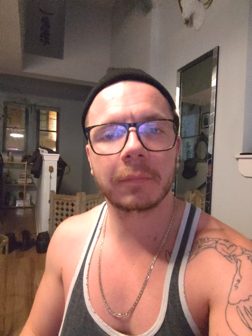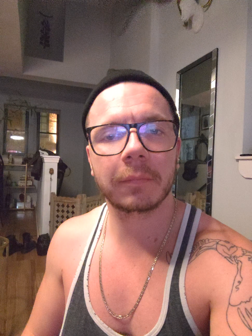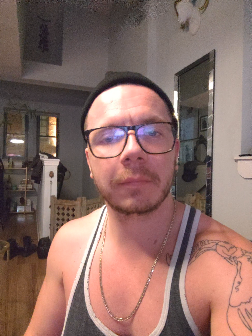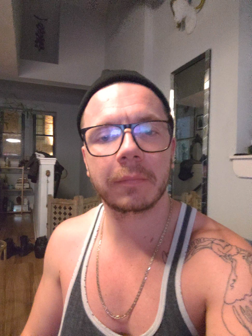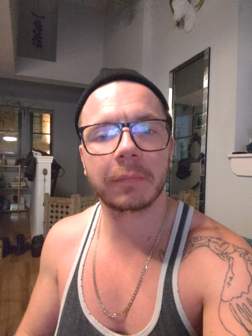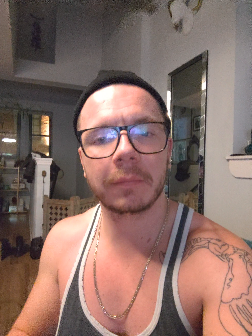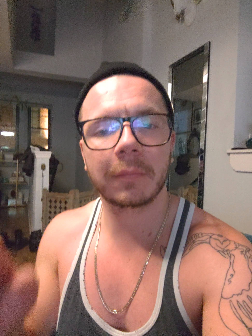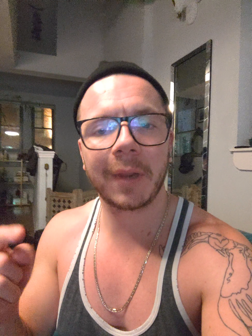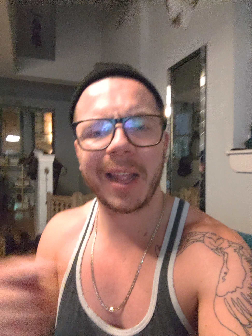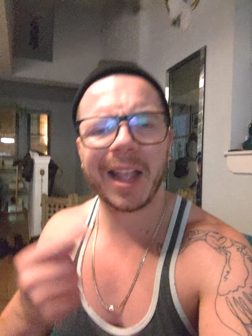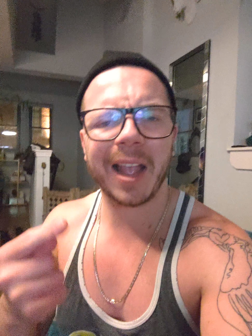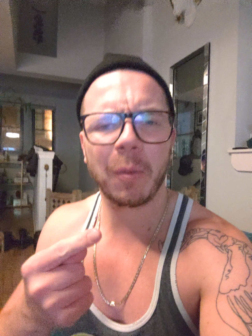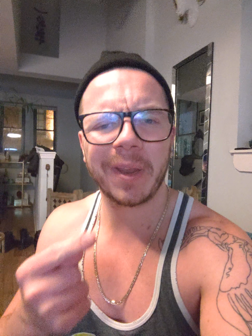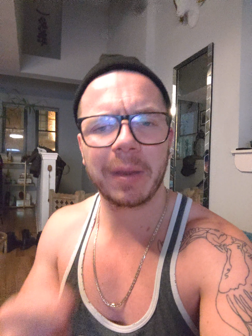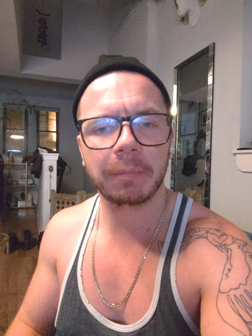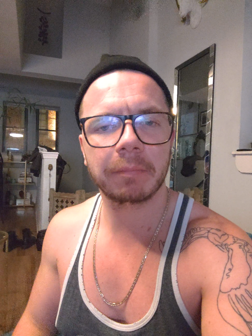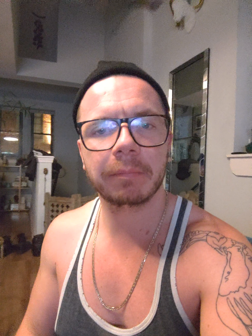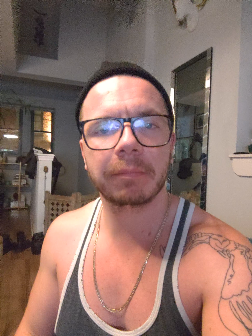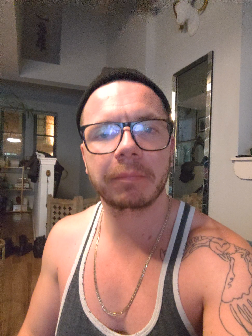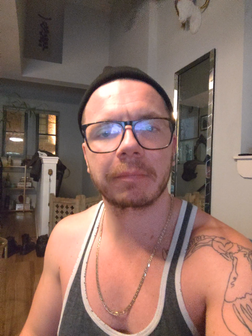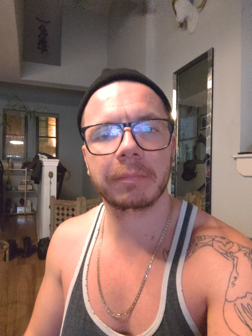owie